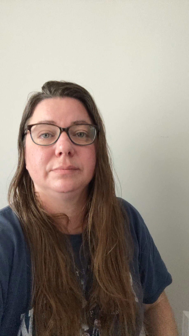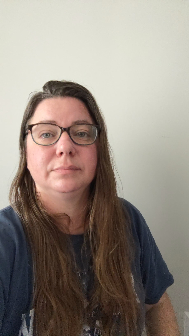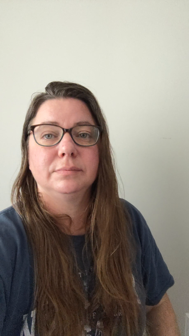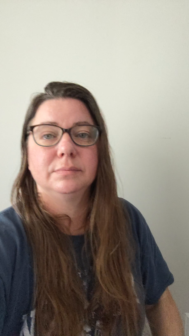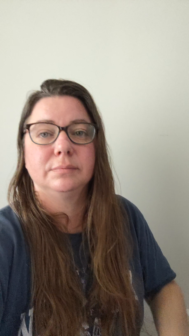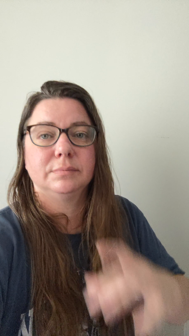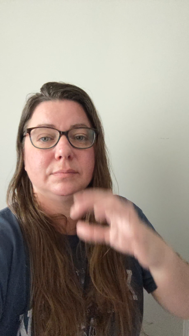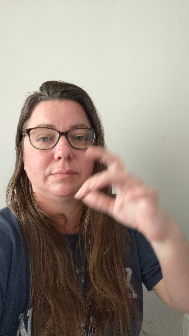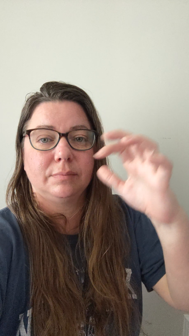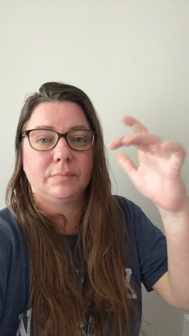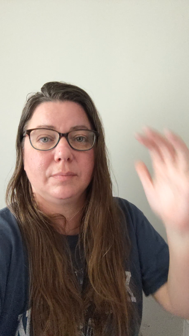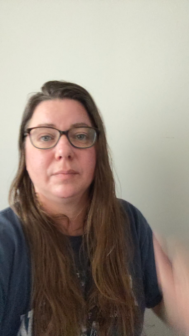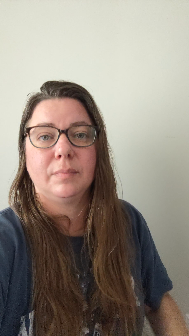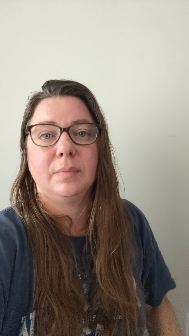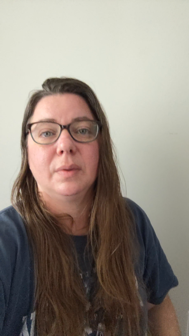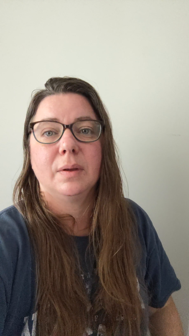bubbles